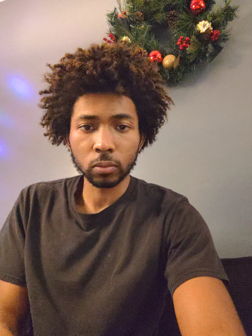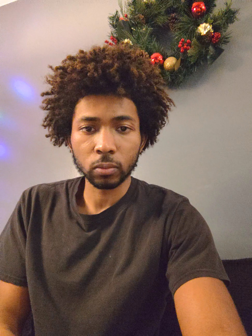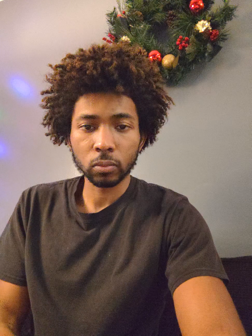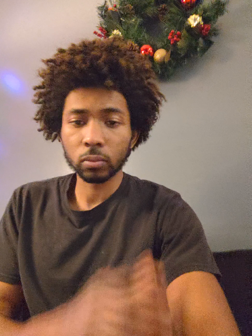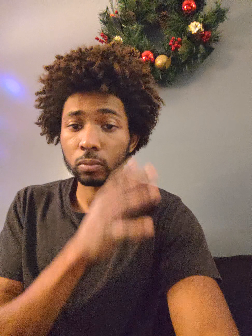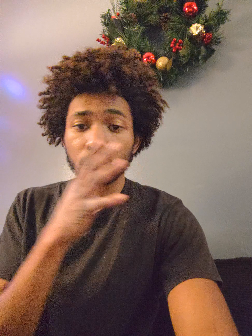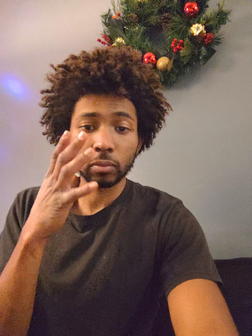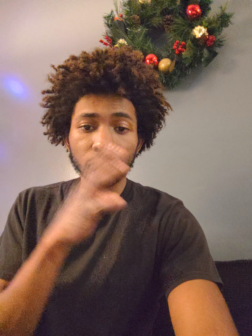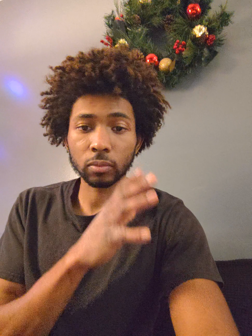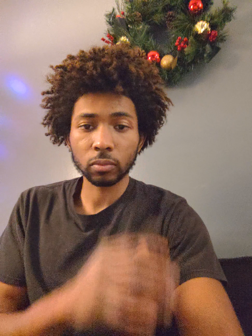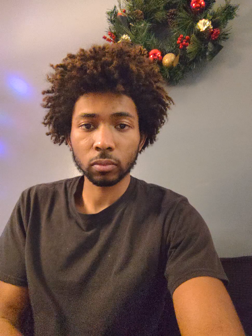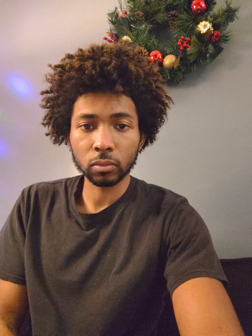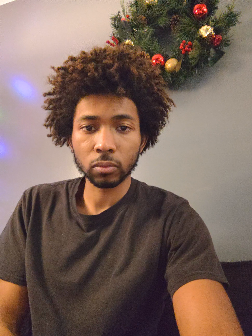farm